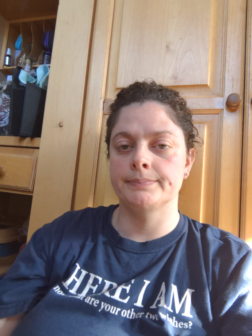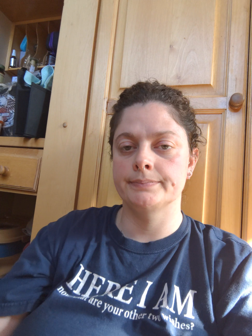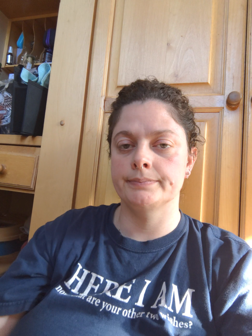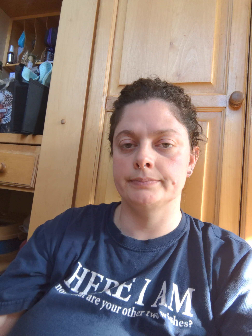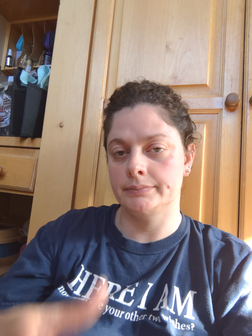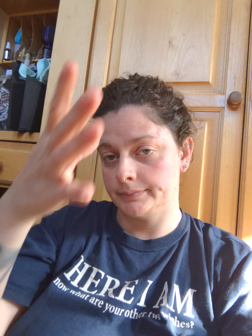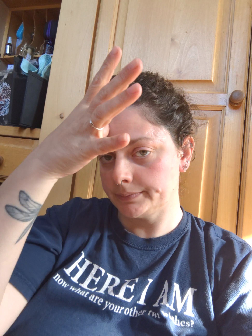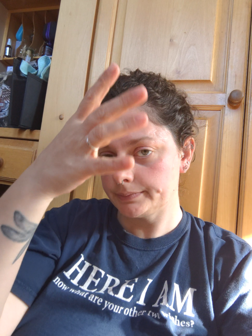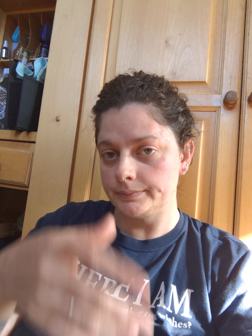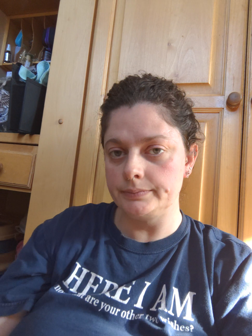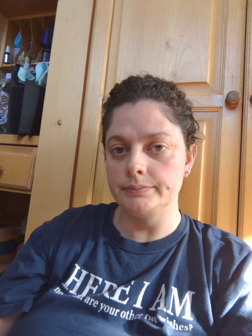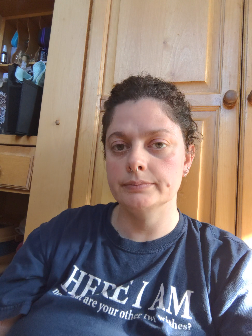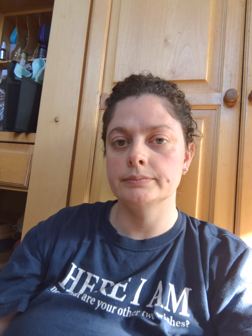dad